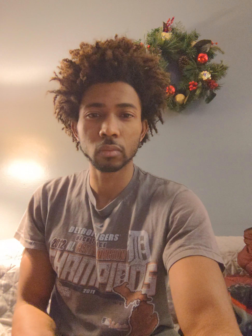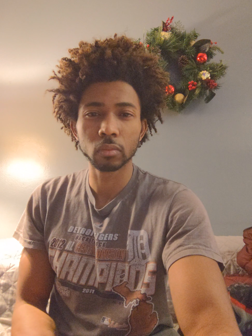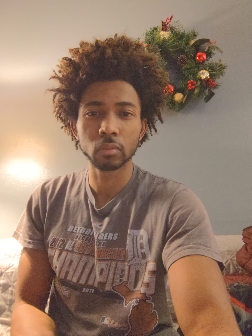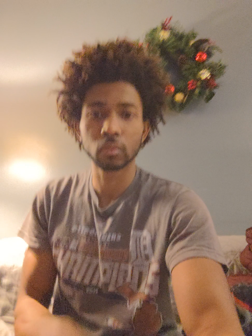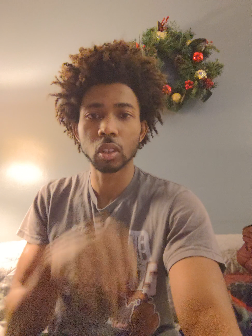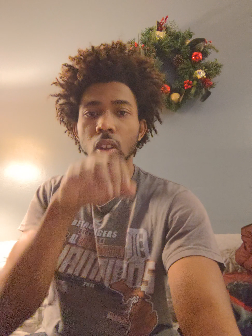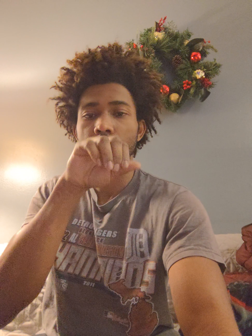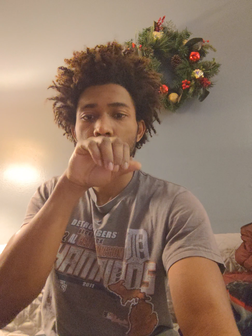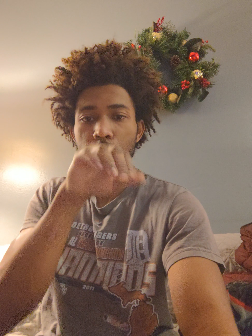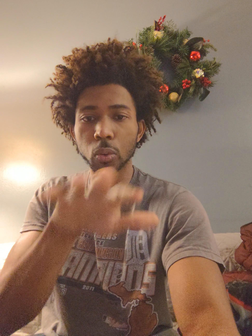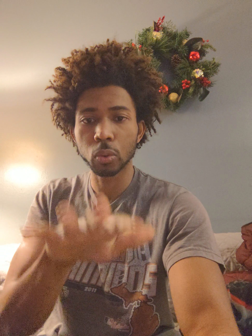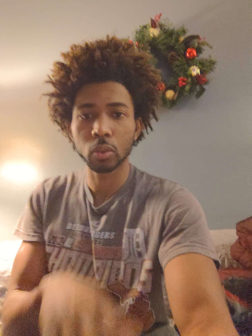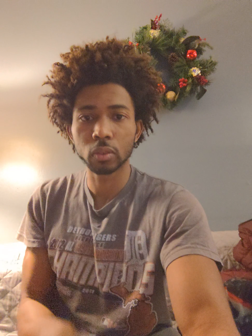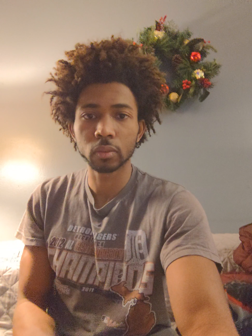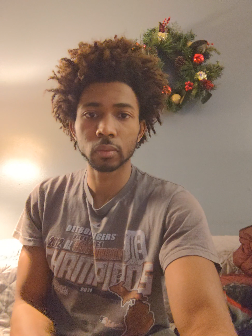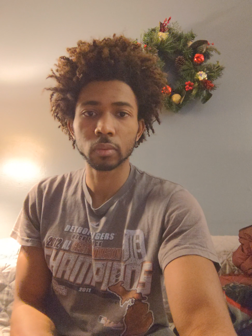blow